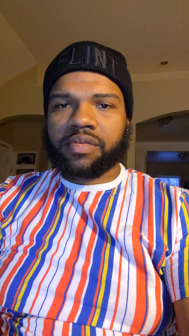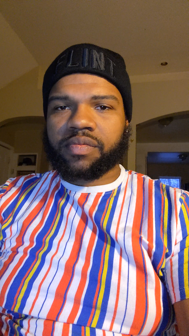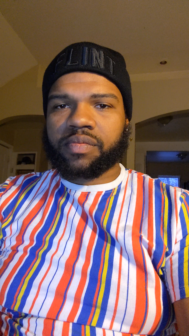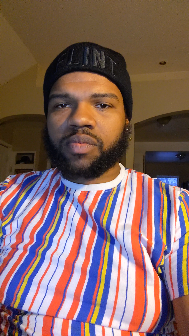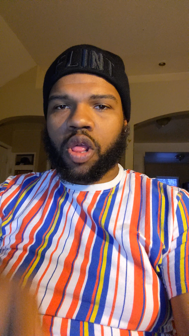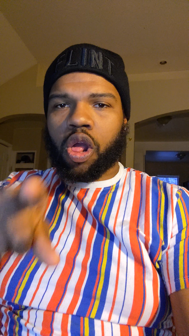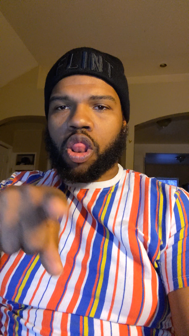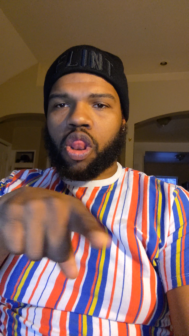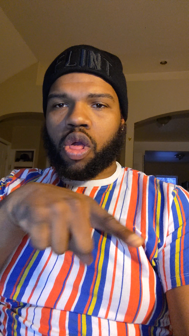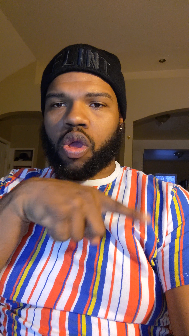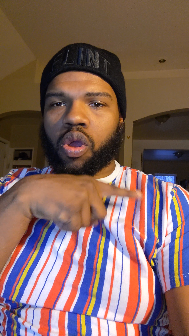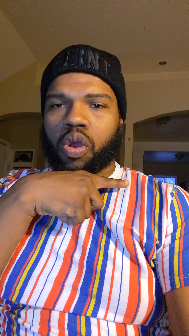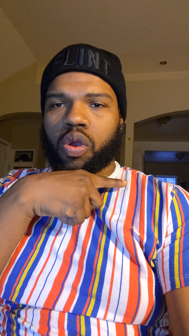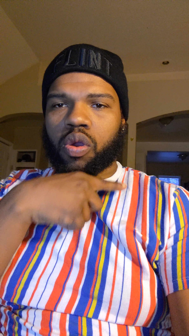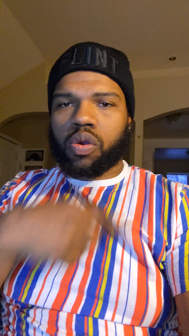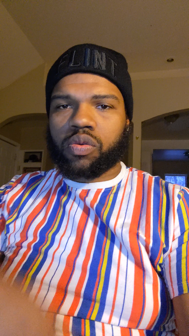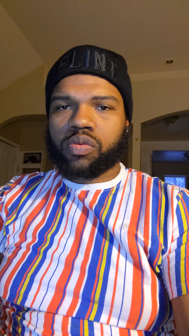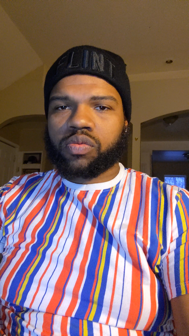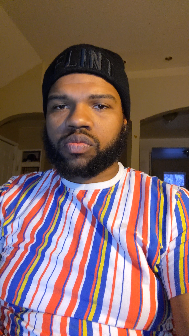long